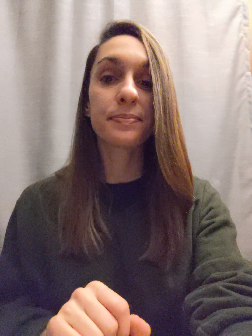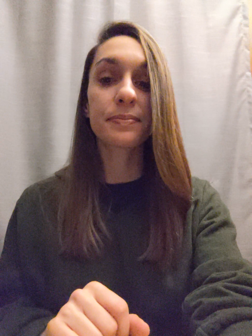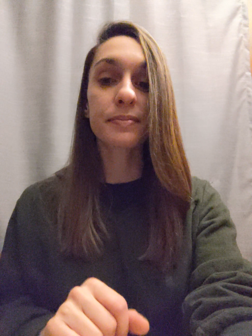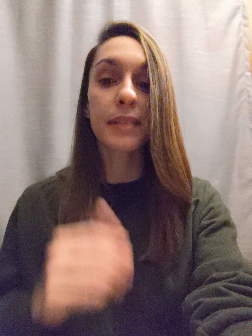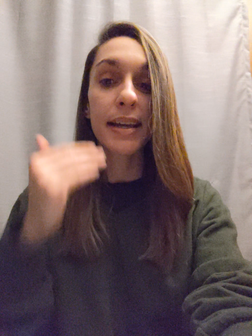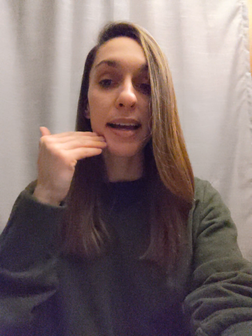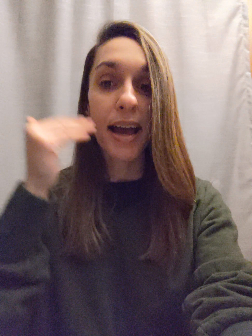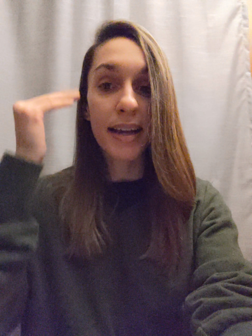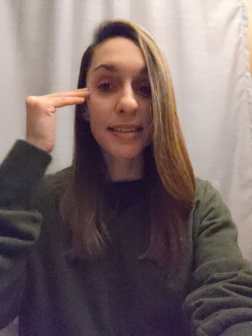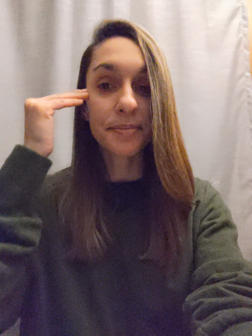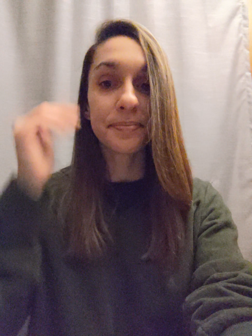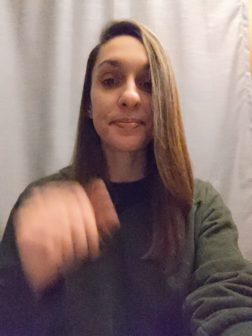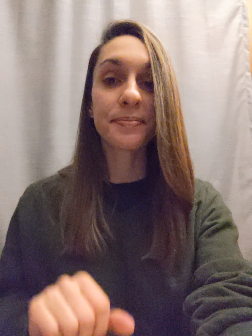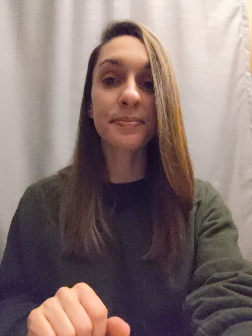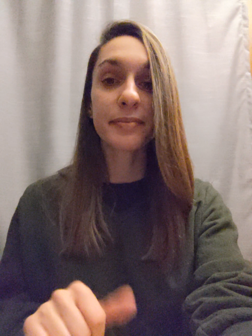head